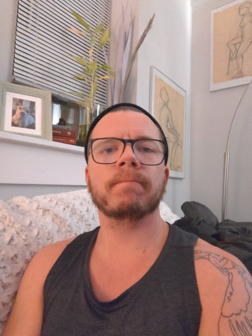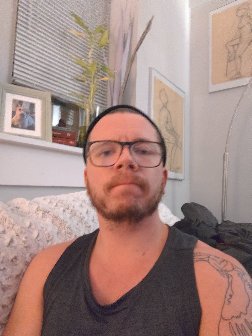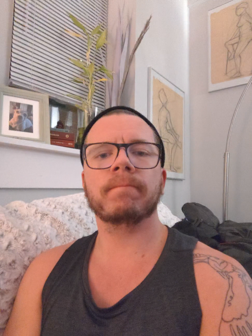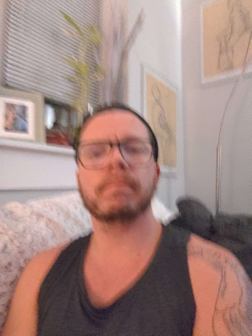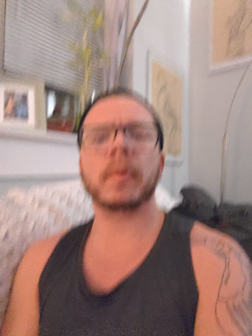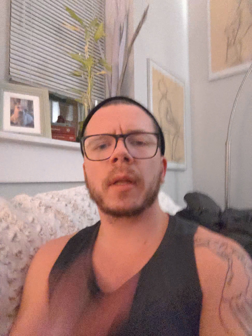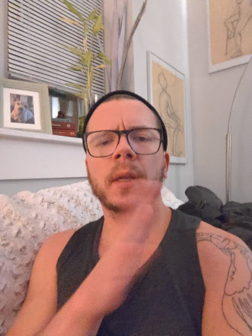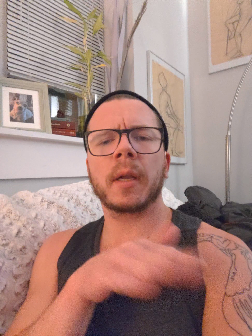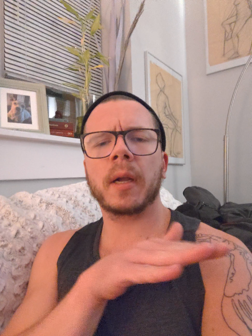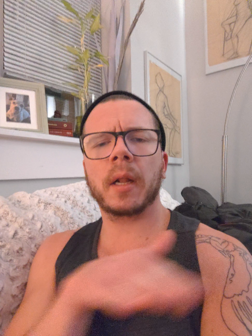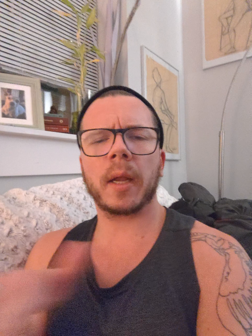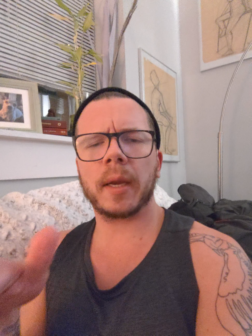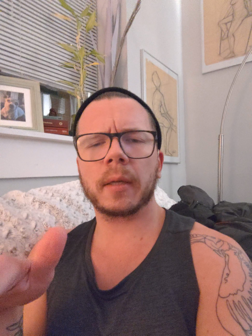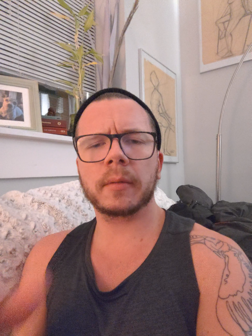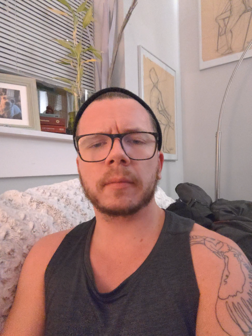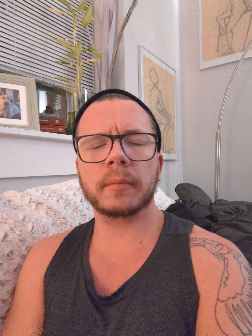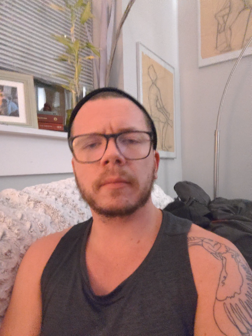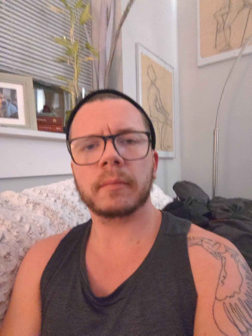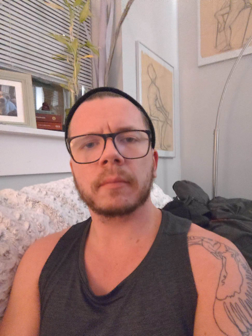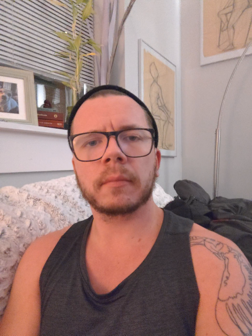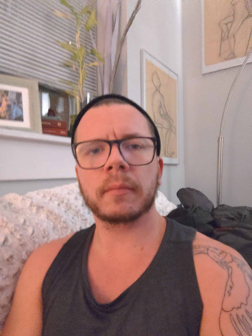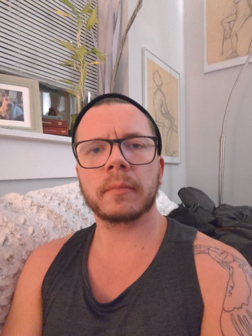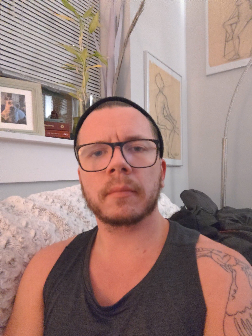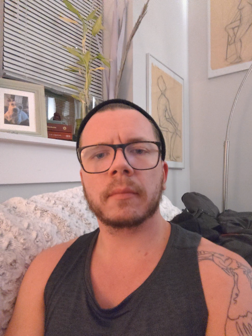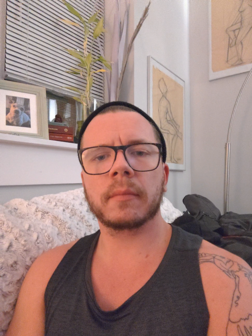clean